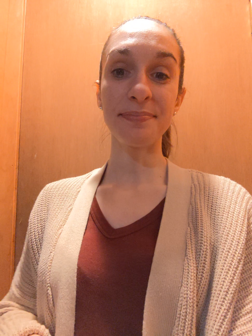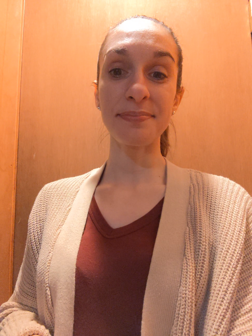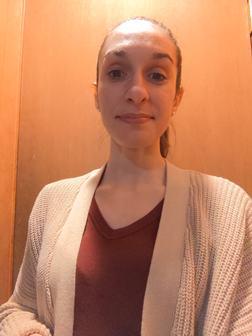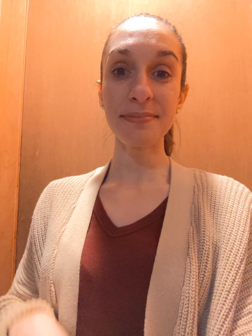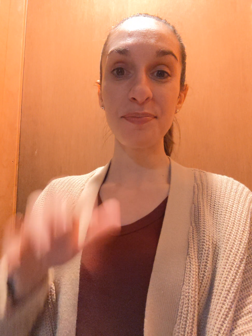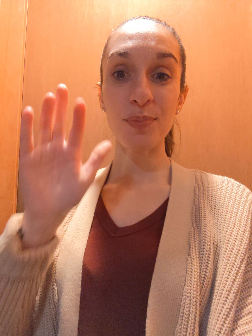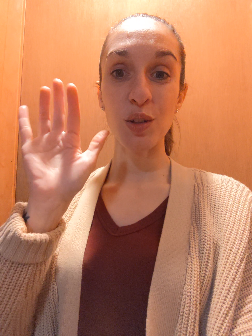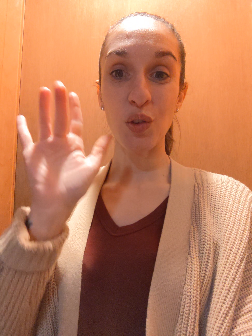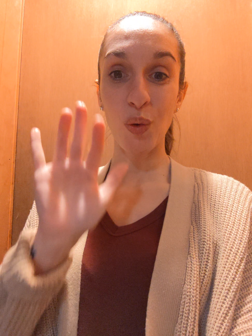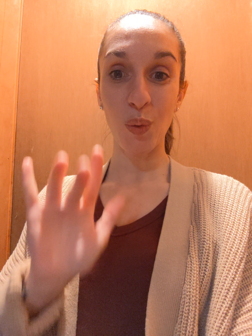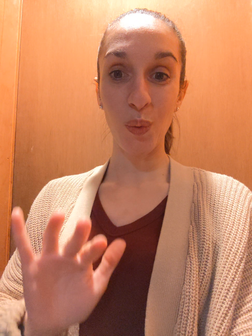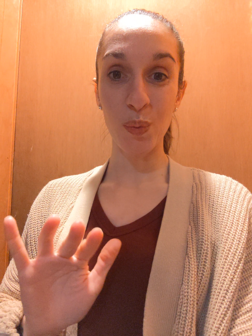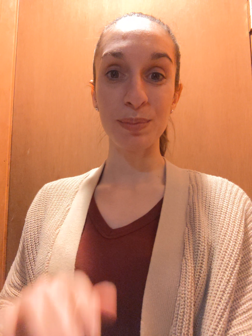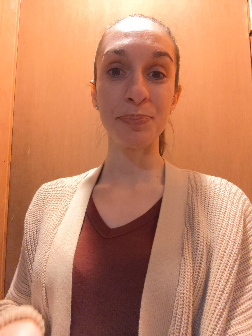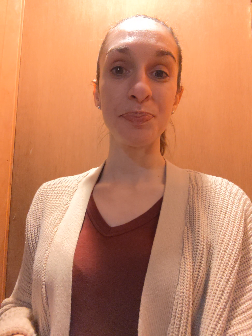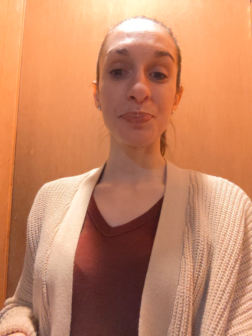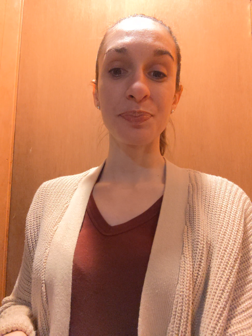snow